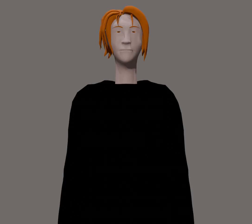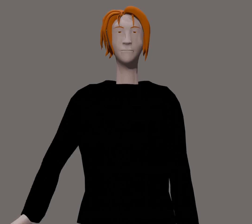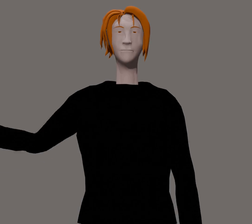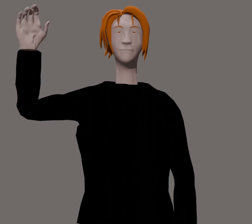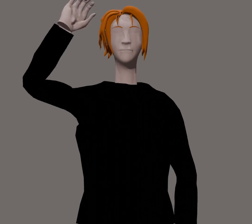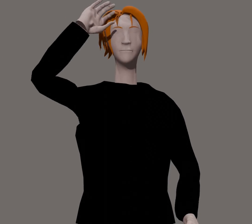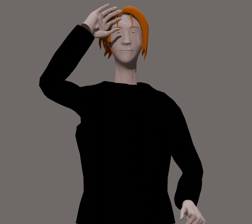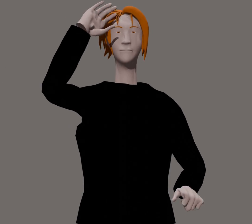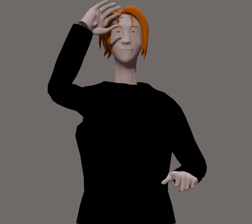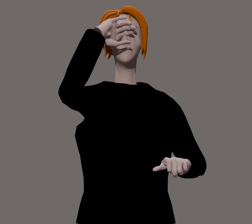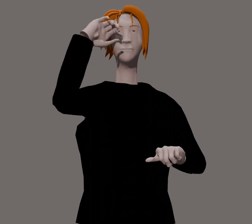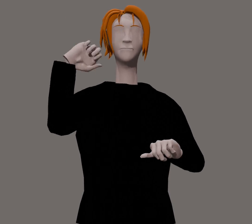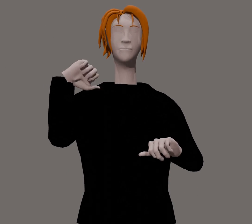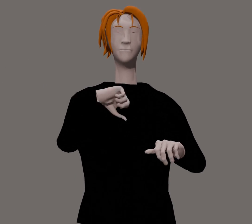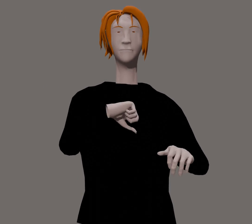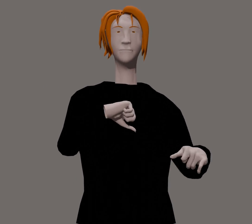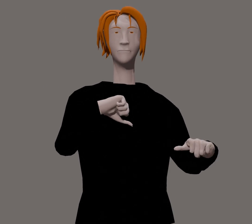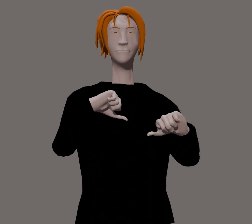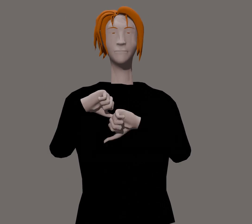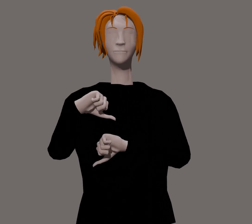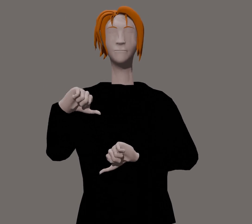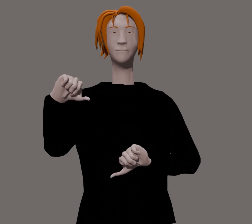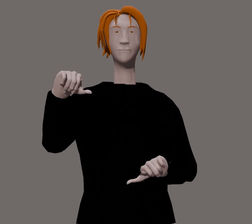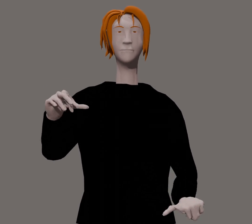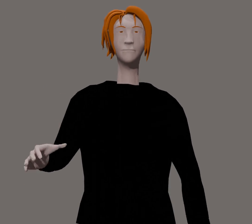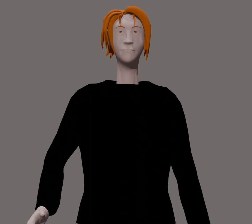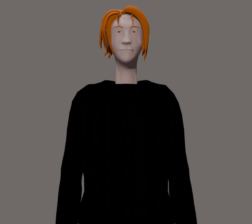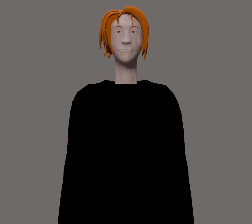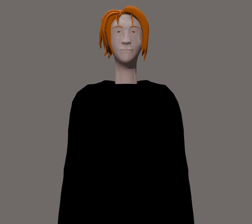Computer Science